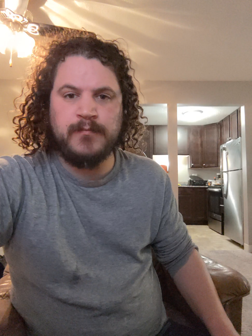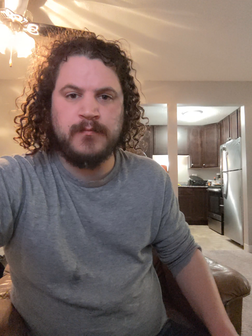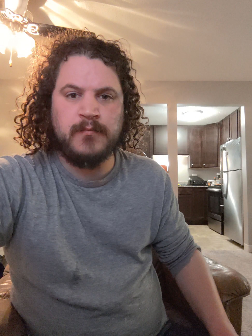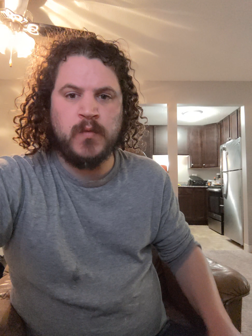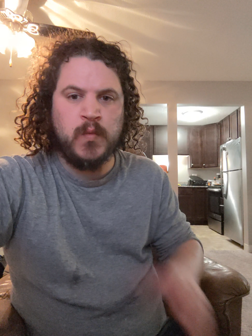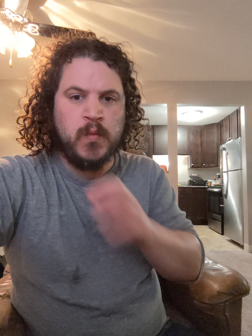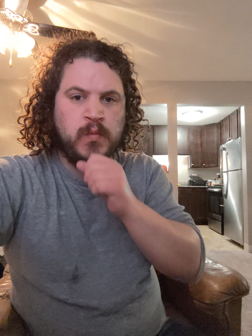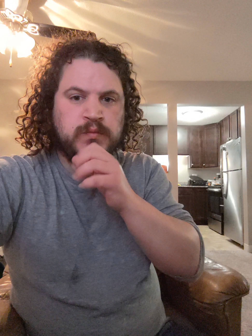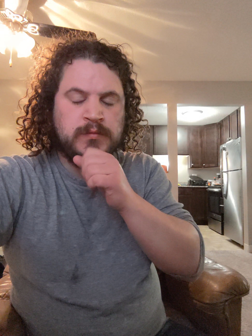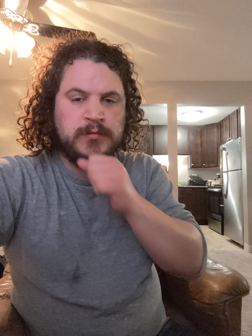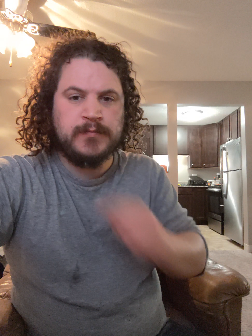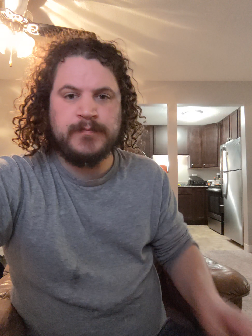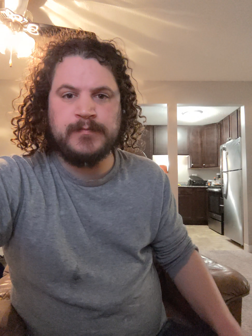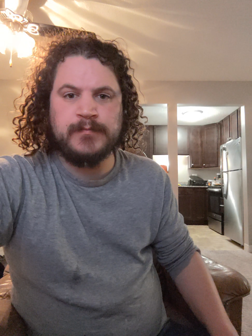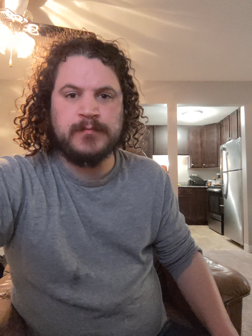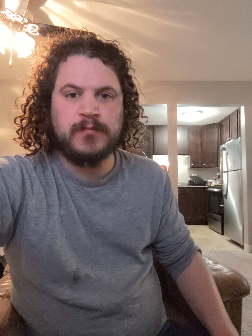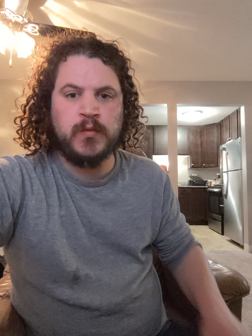orange